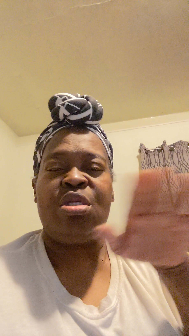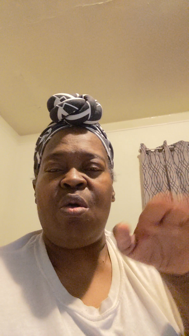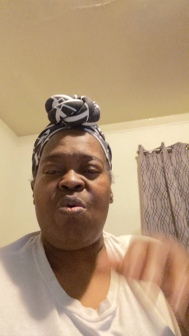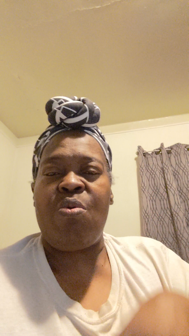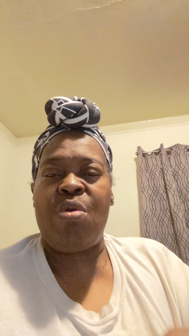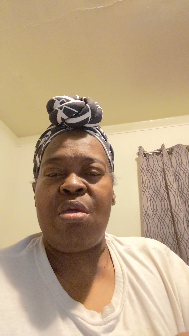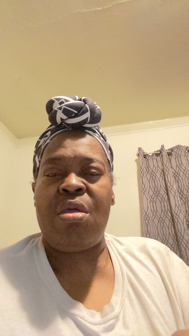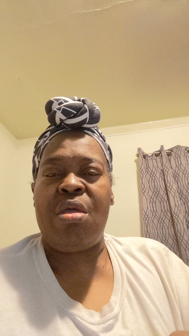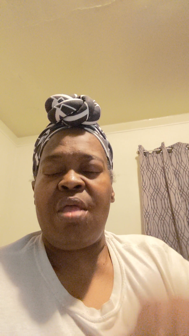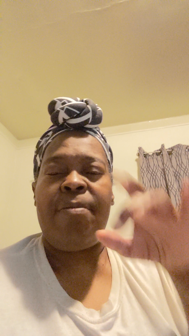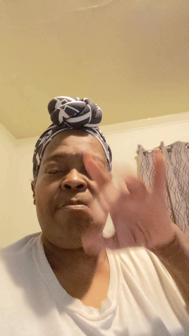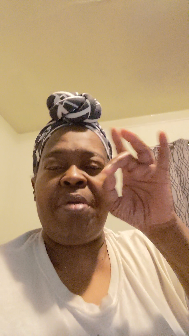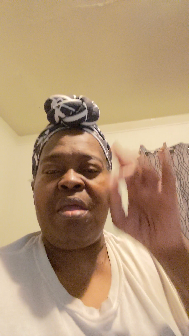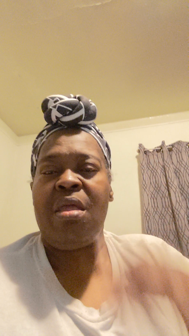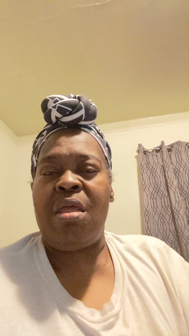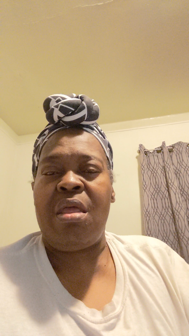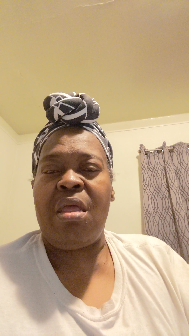pick